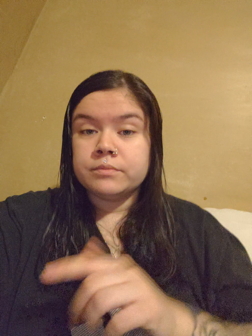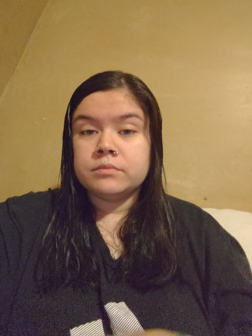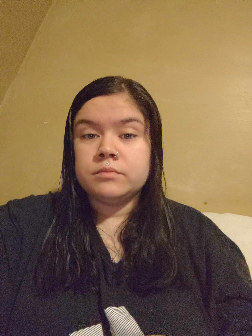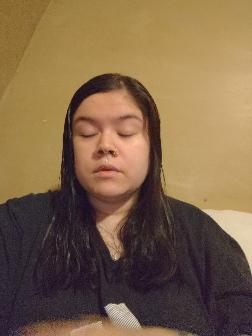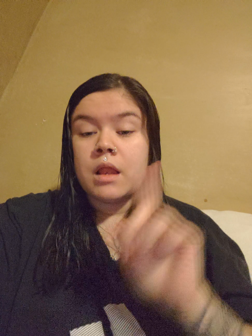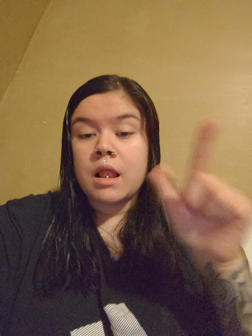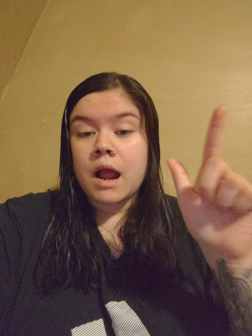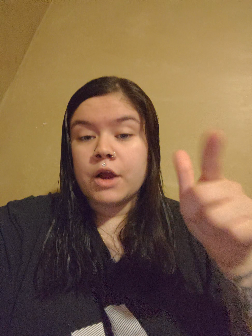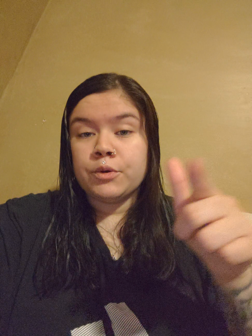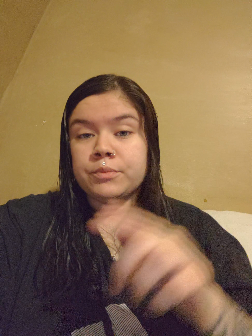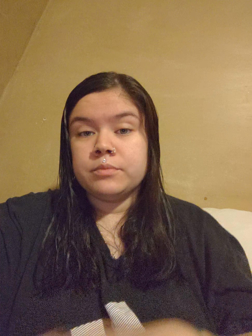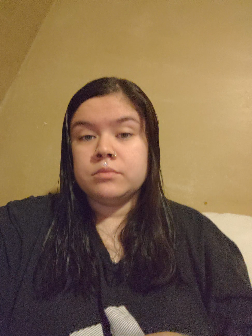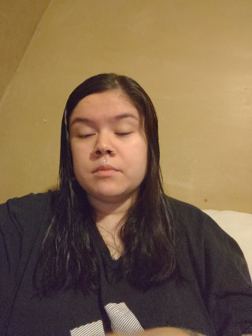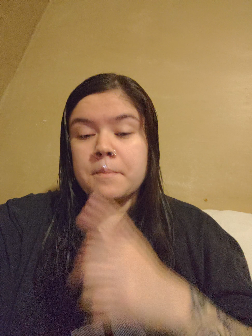later